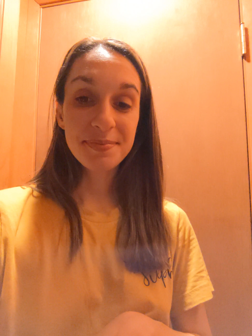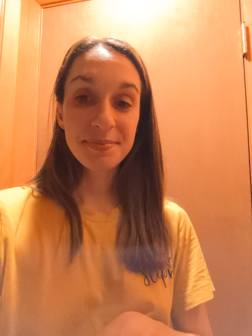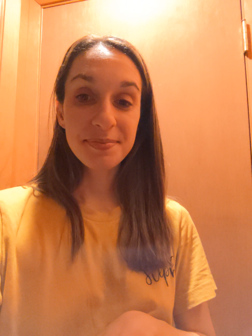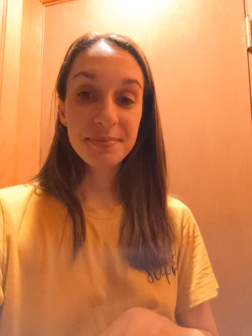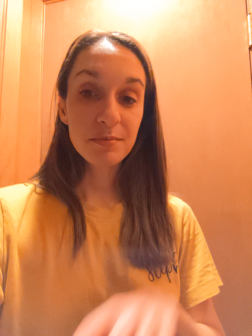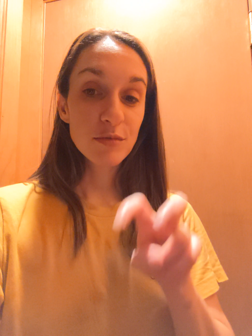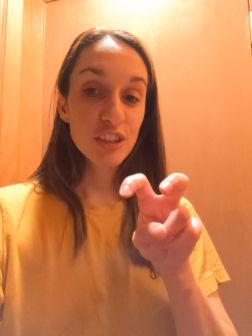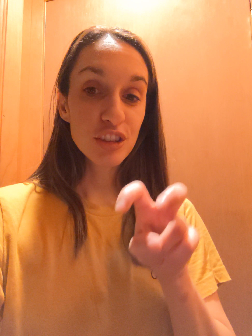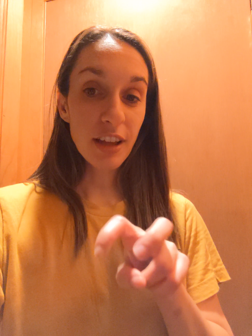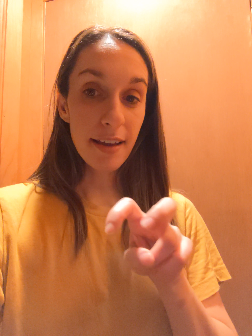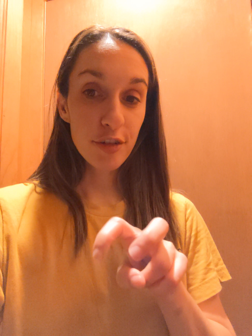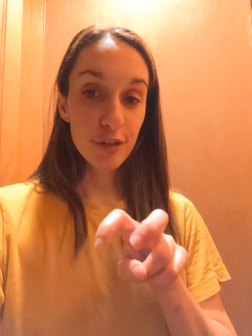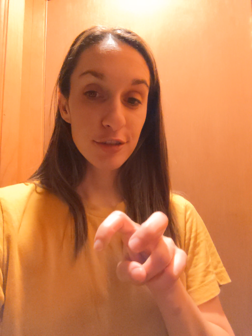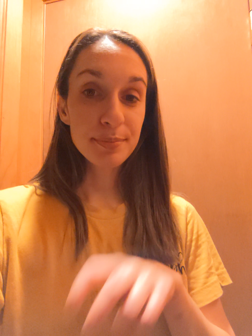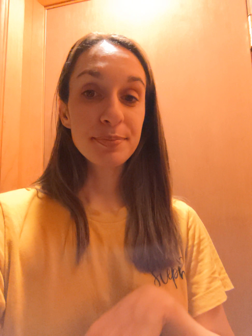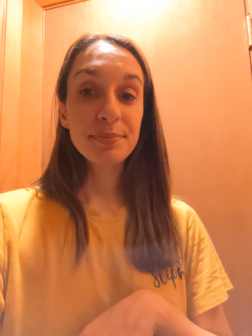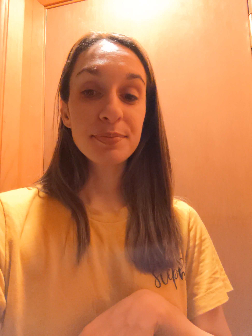chair